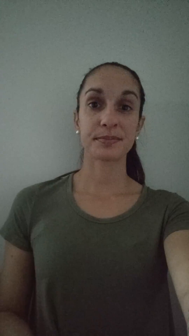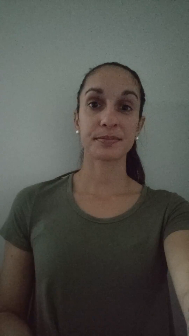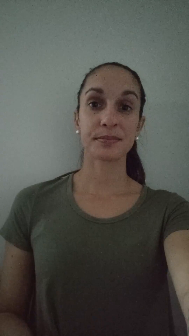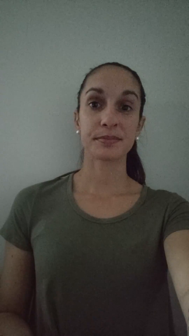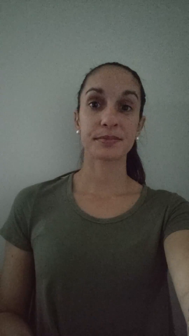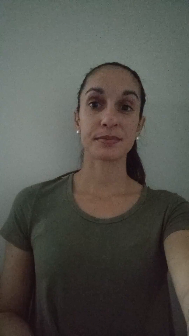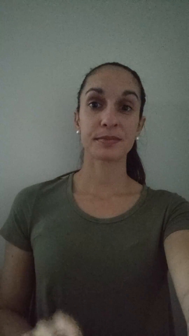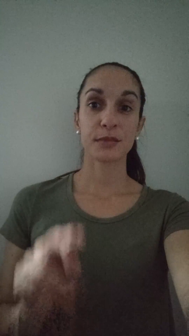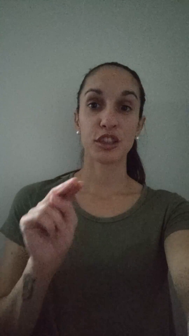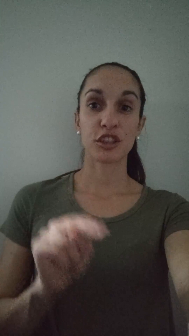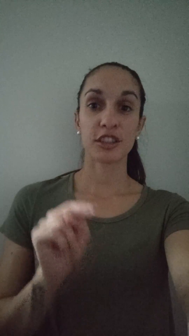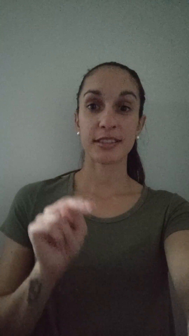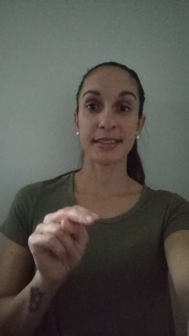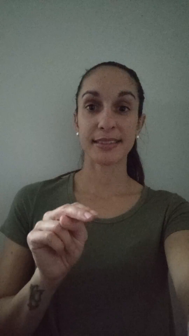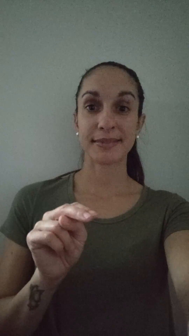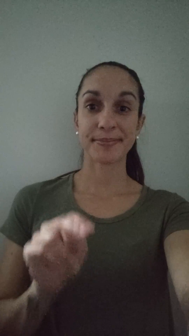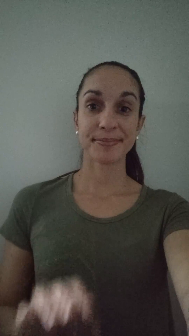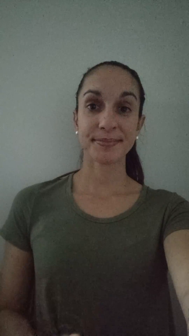nurse